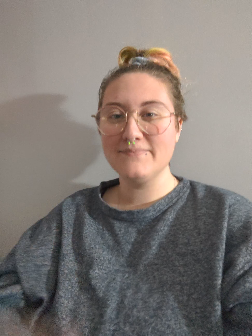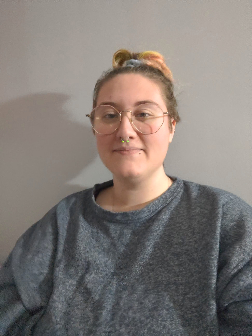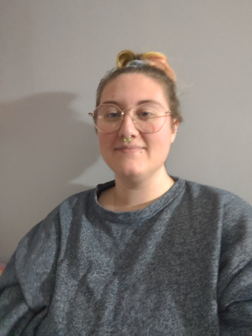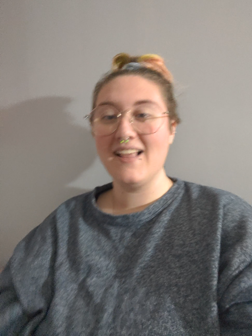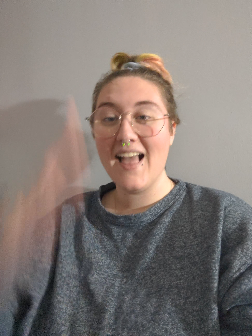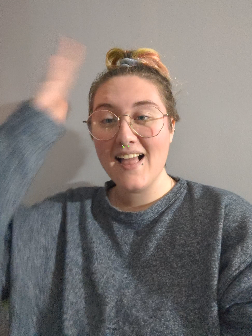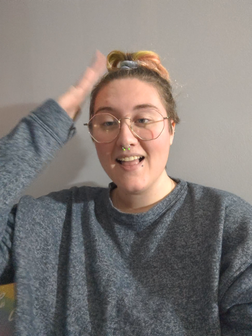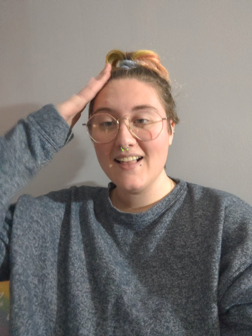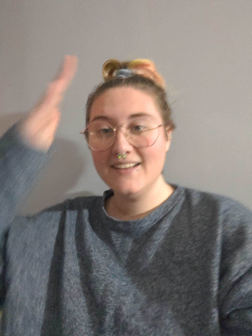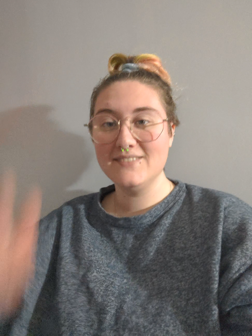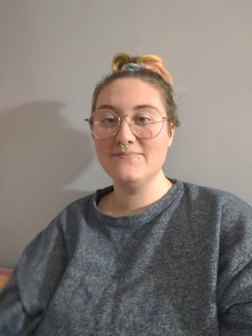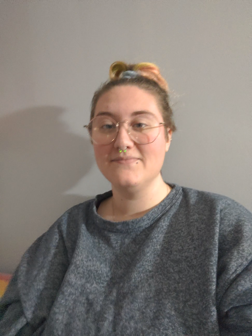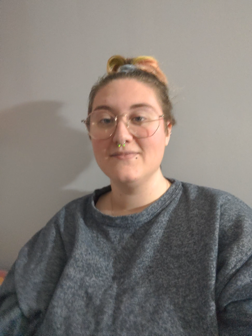hat